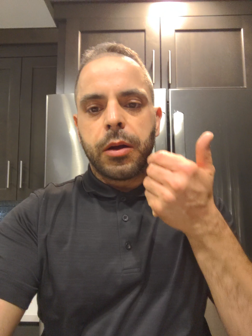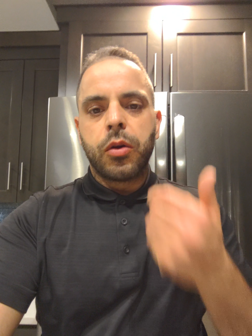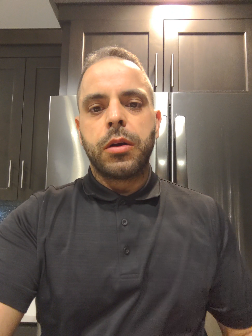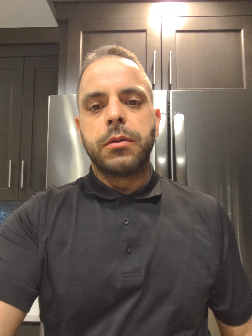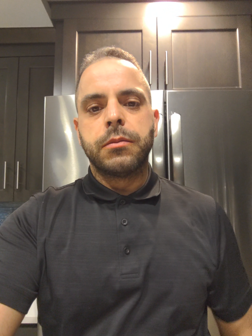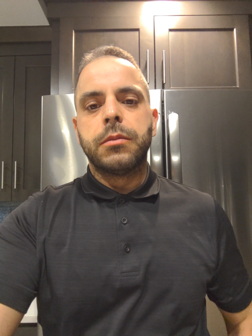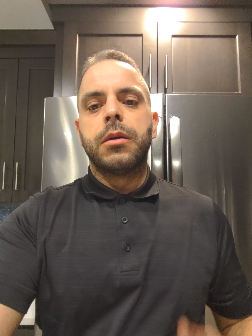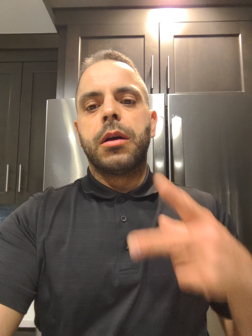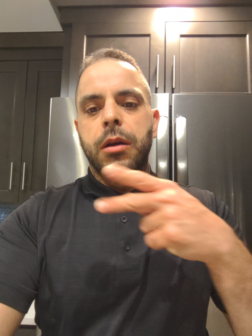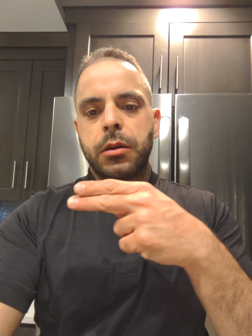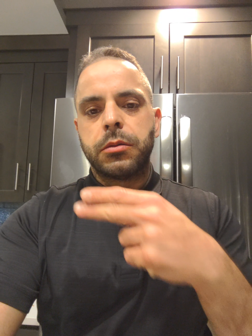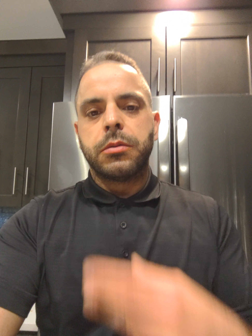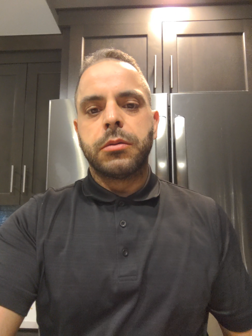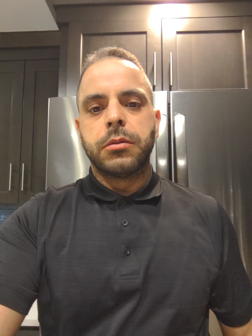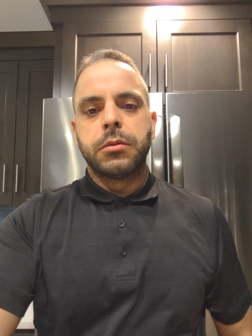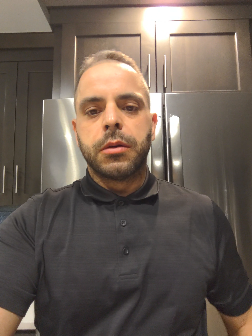cut